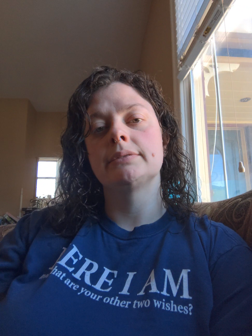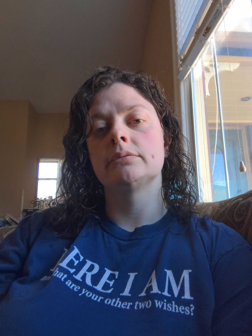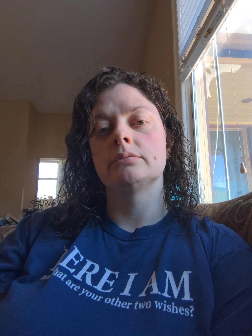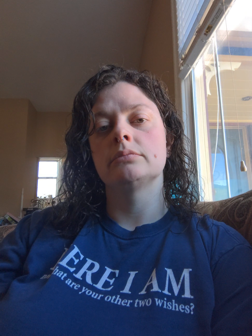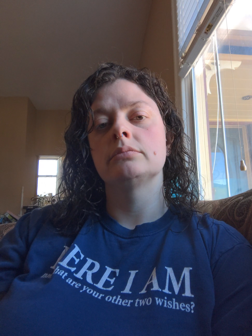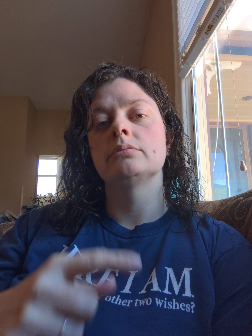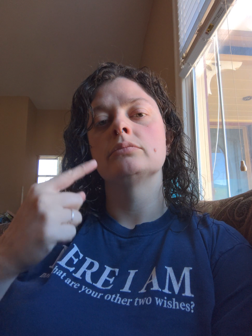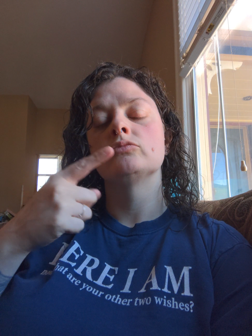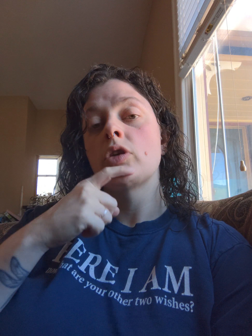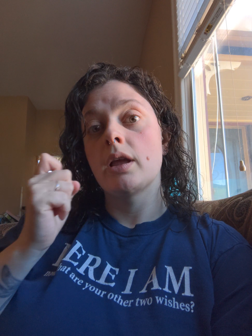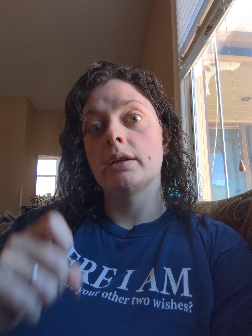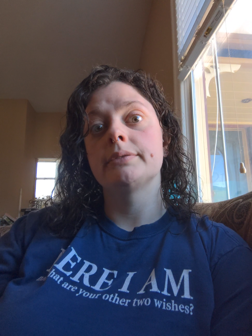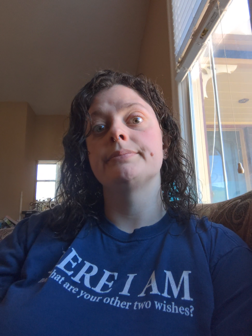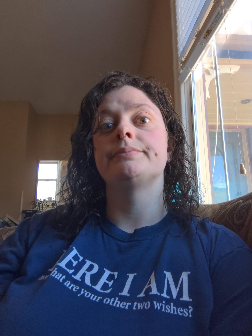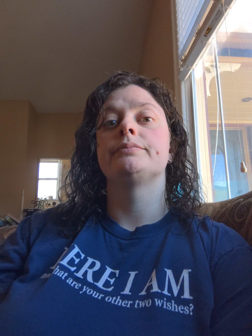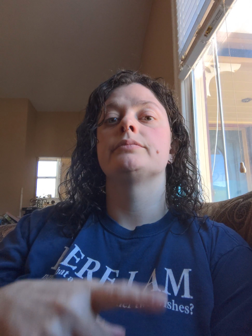dry